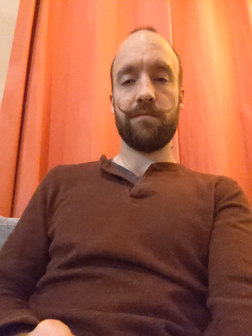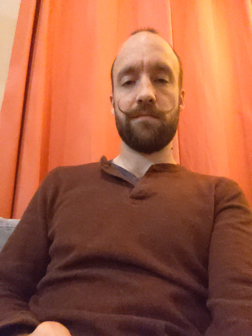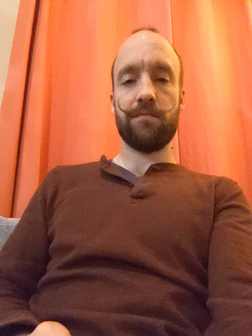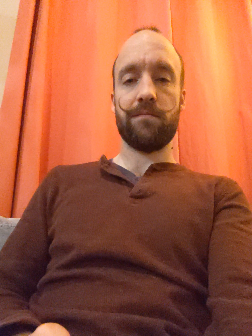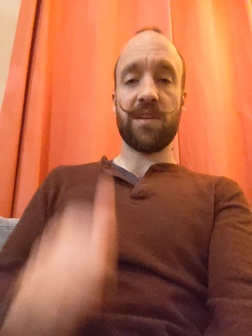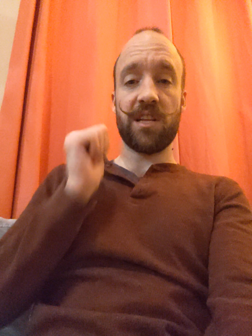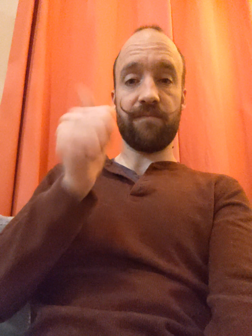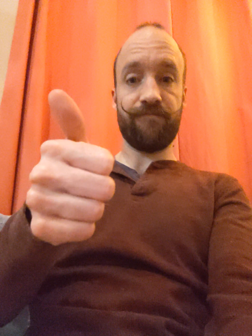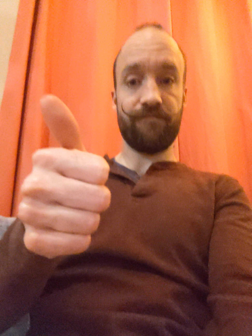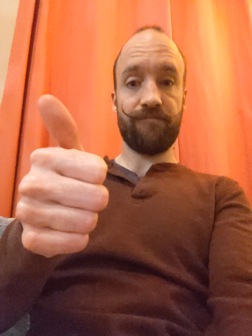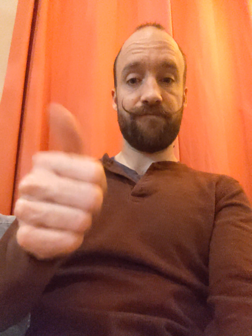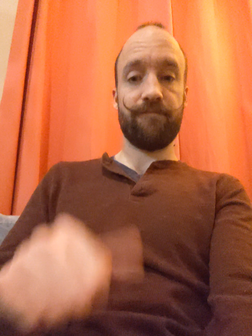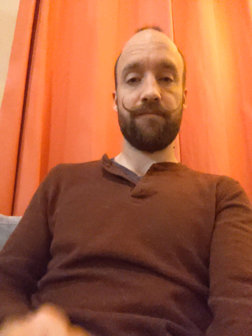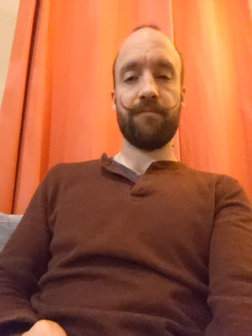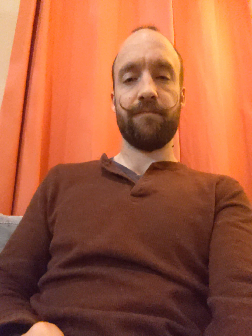yourself